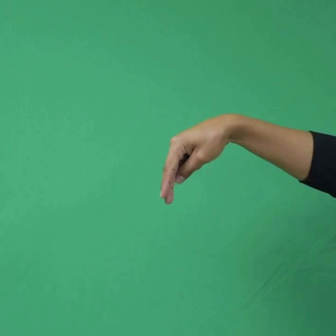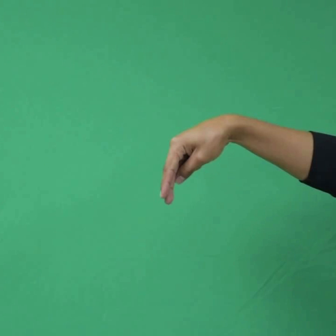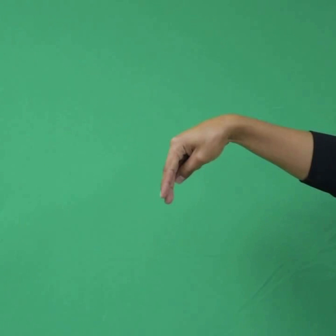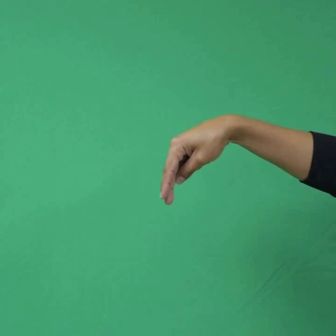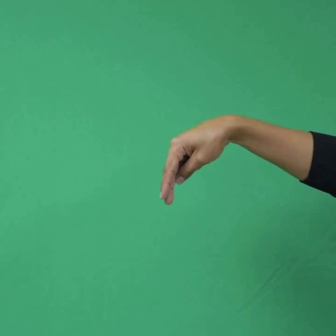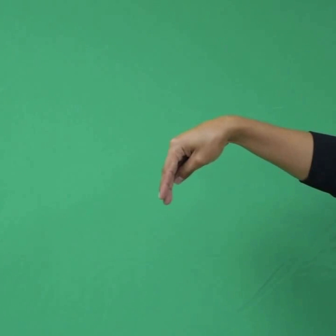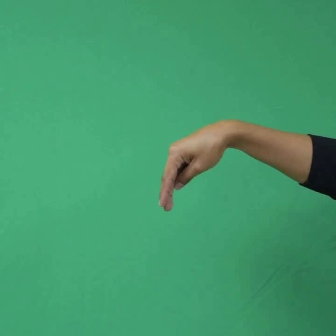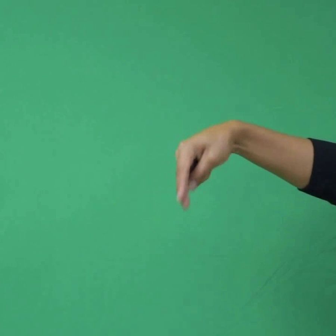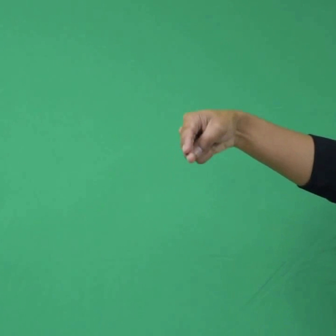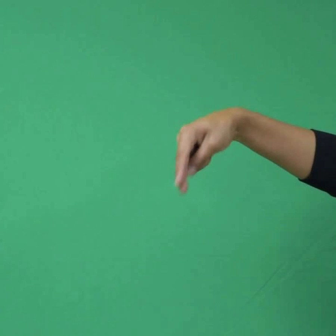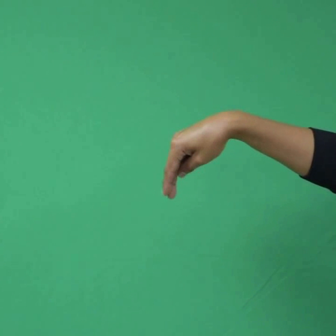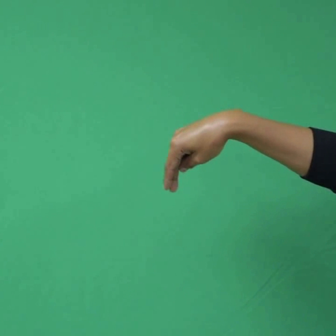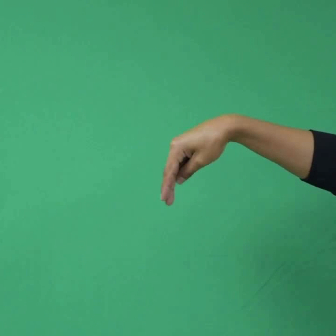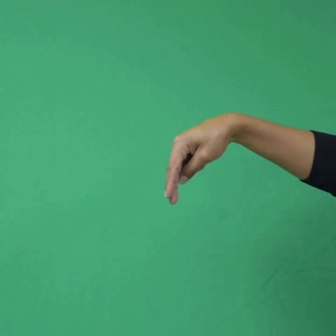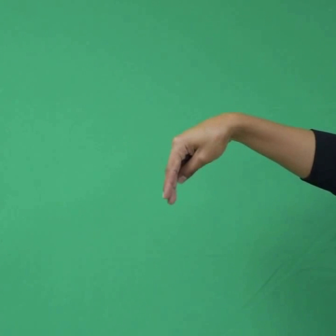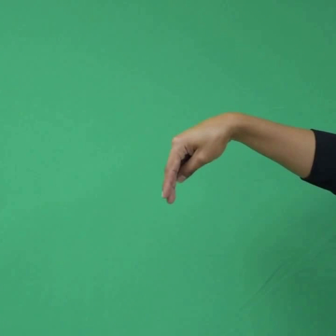Ñ